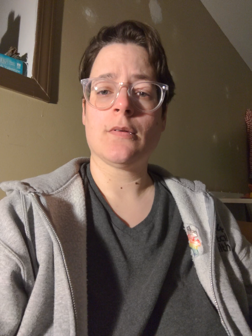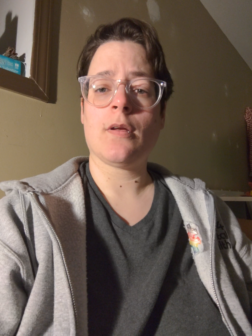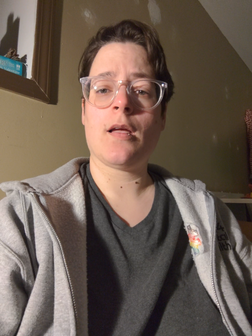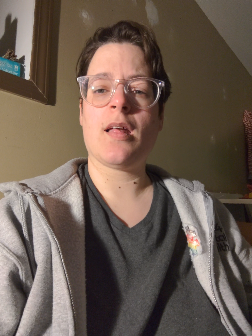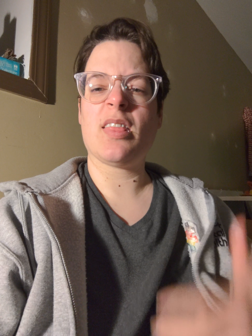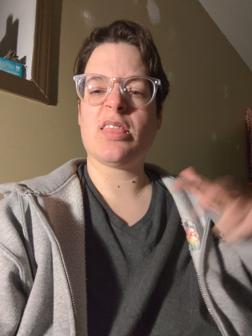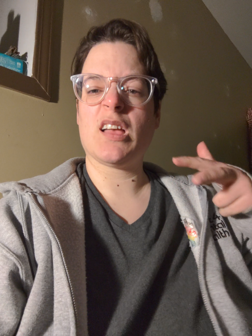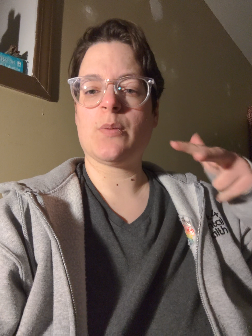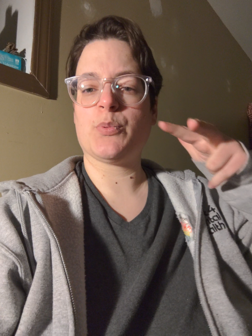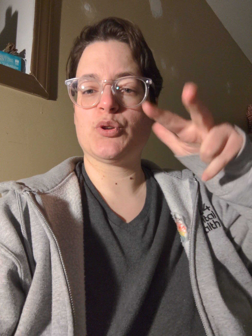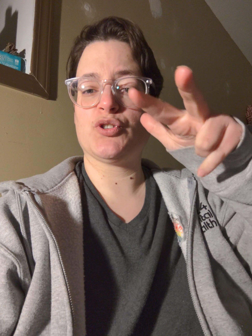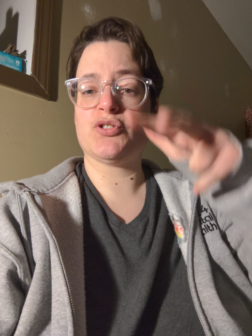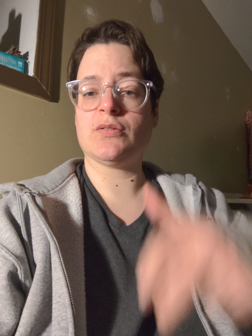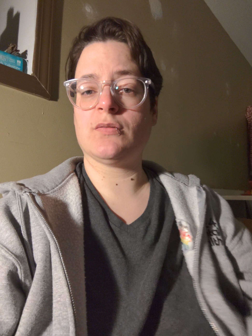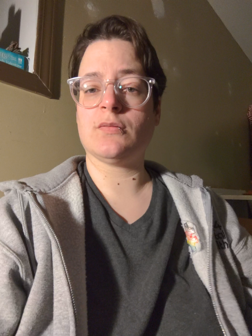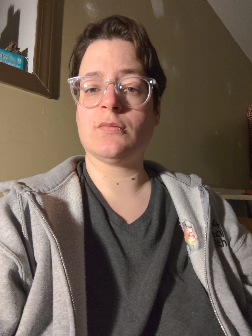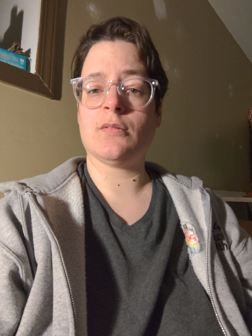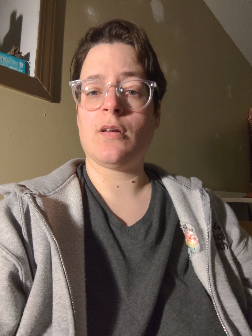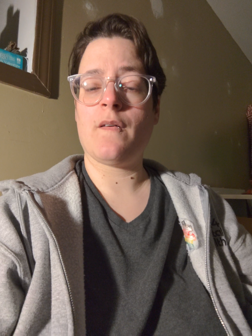helicopter